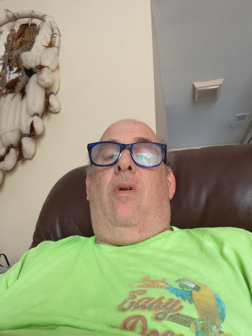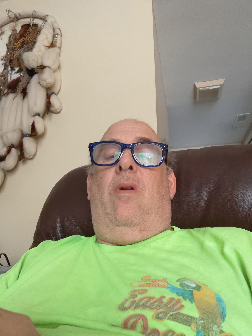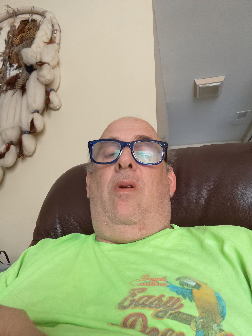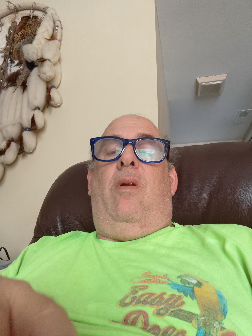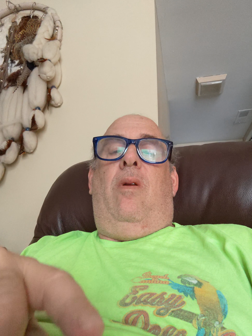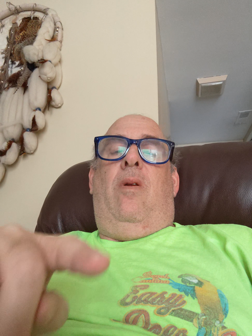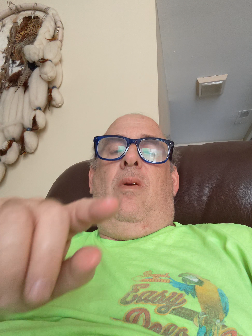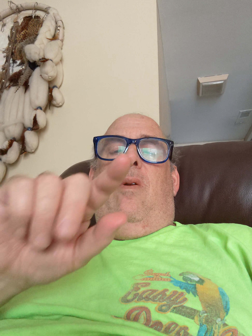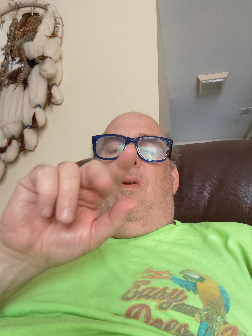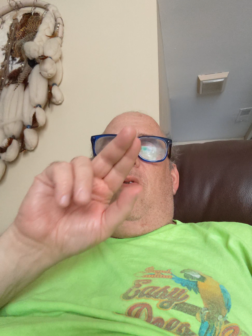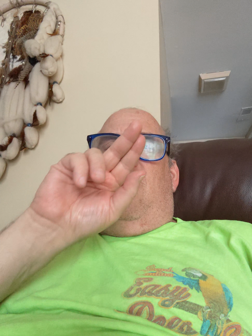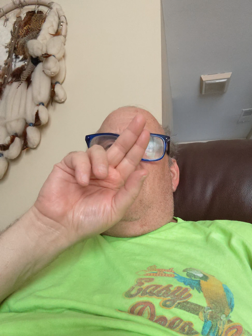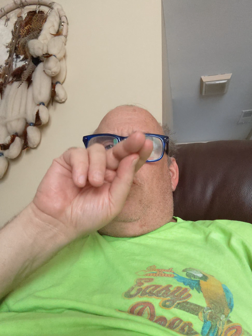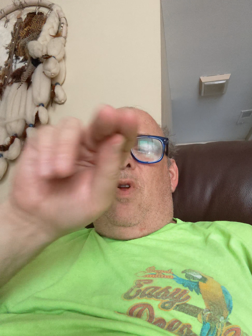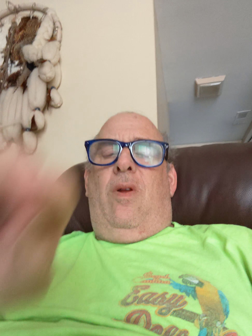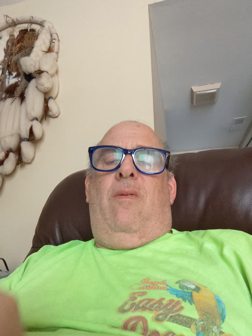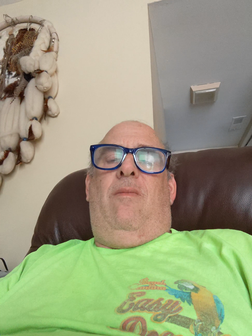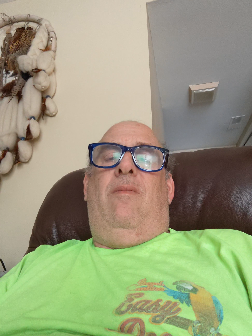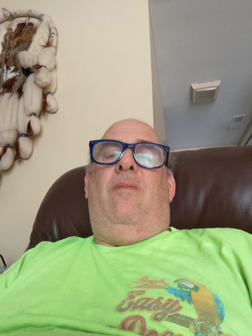goose